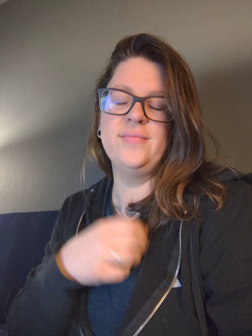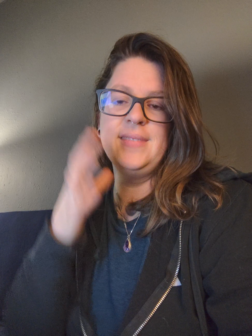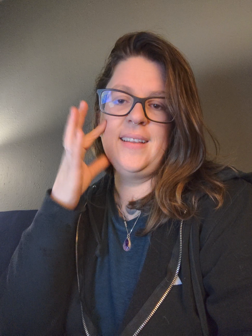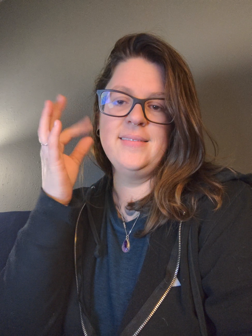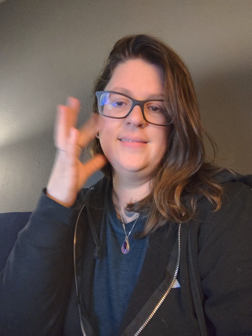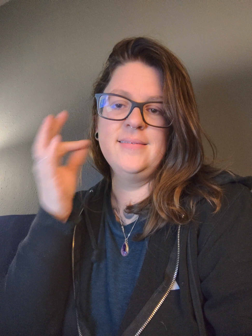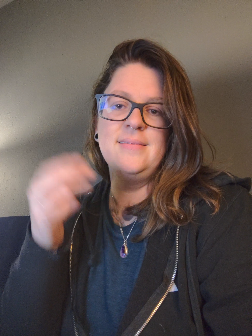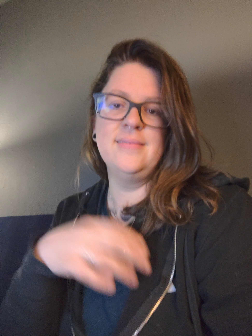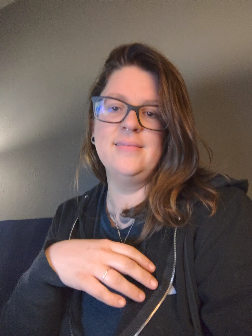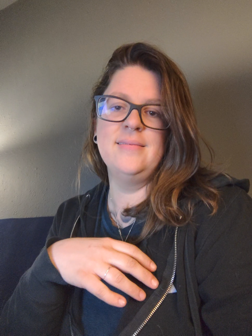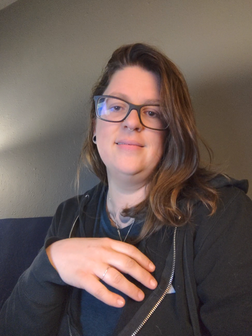cat